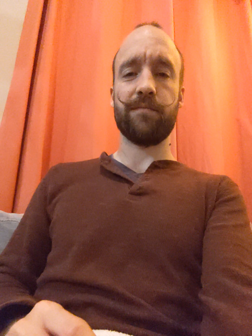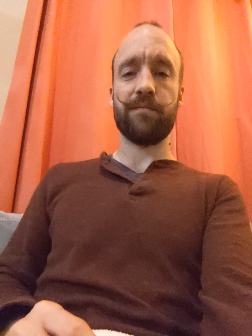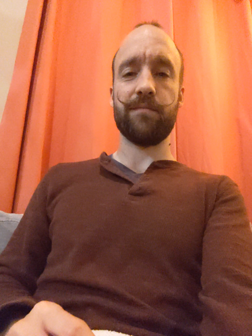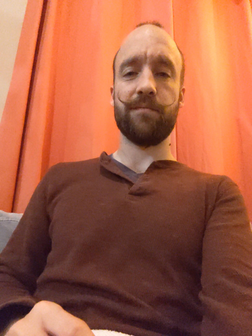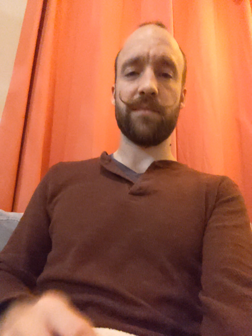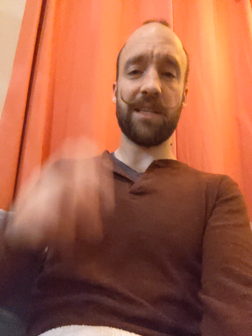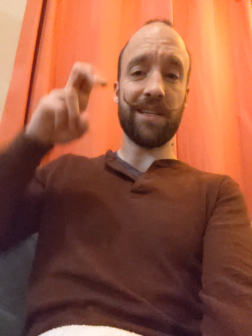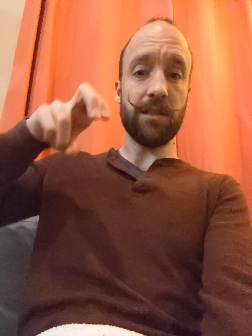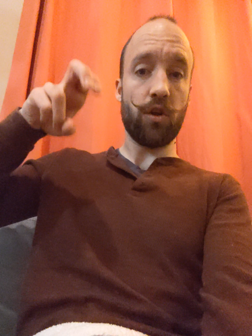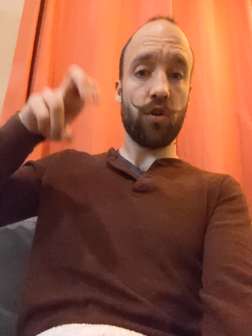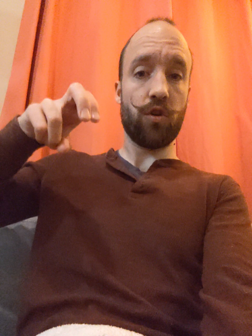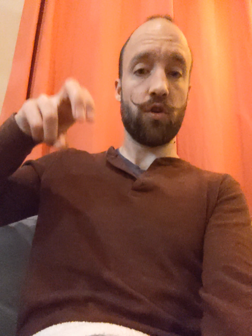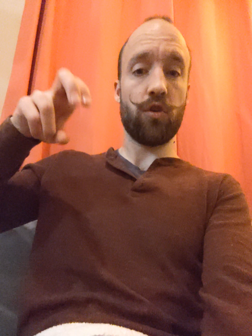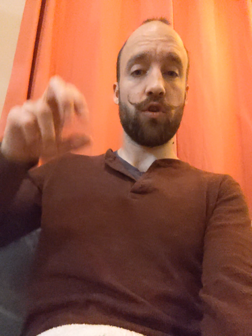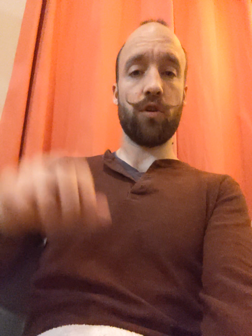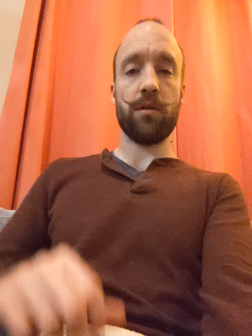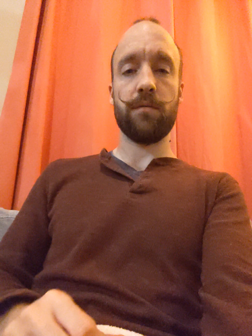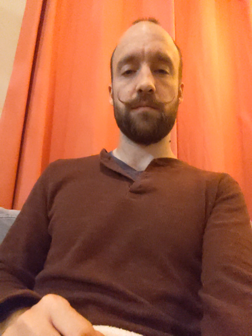chair